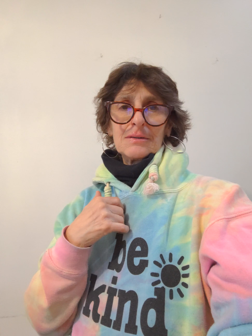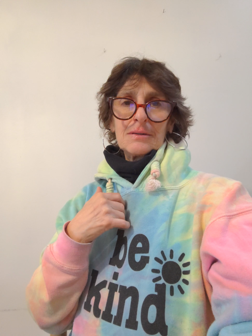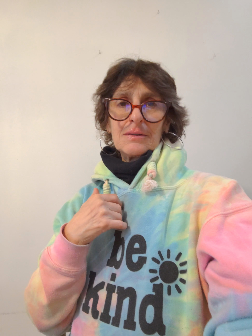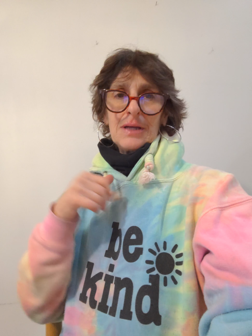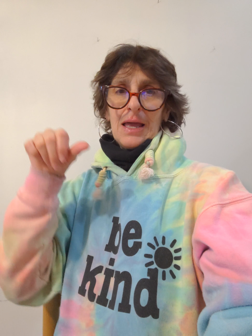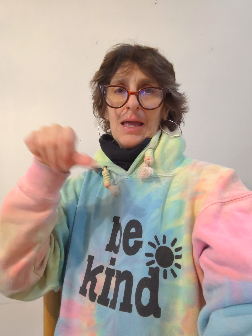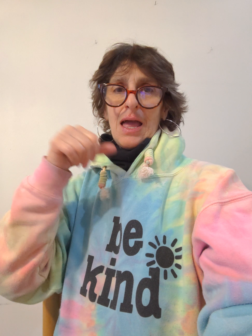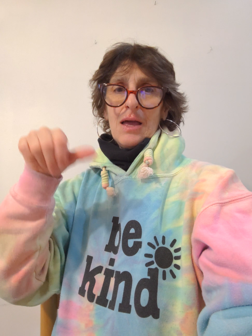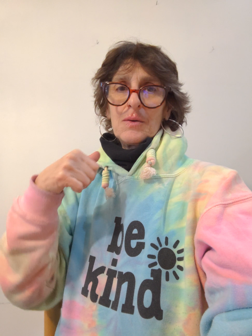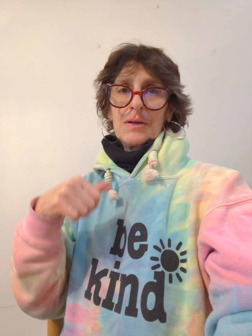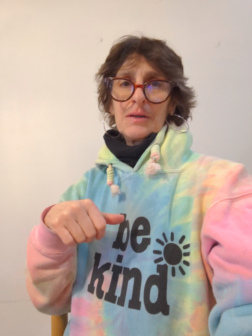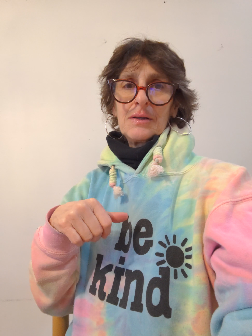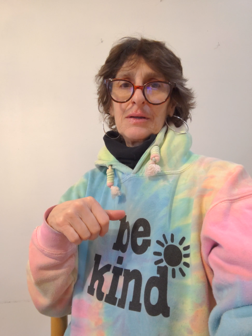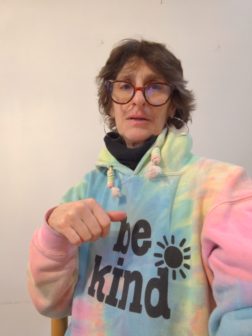carrot